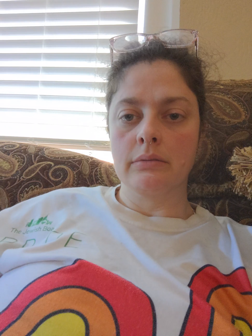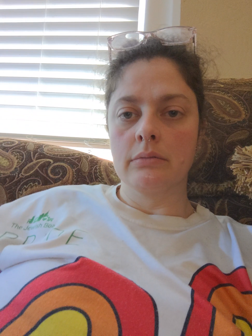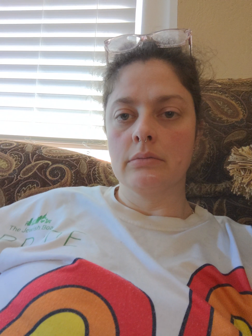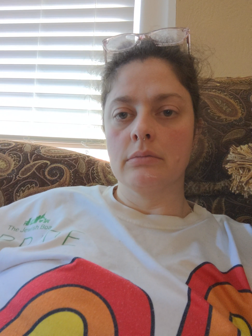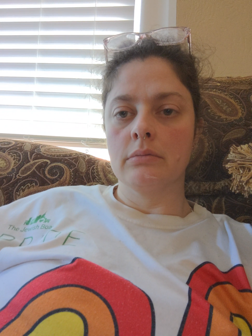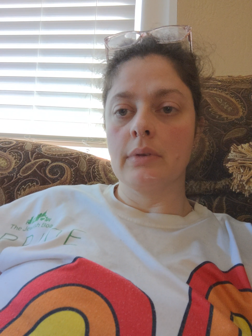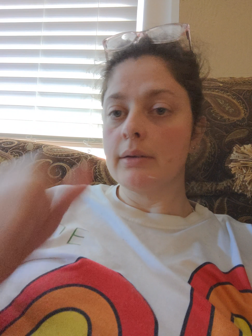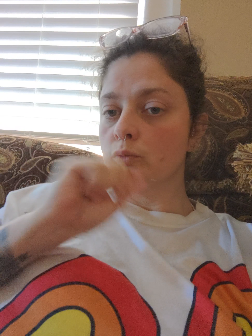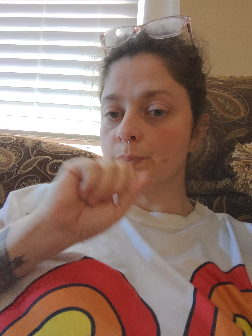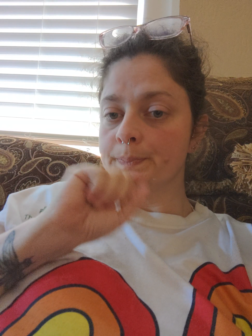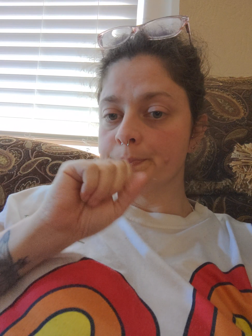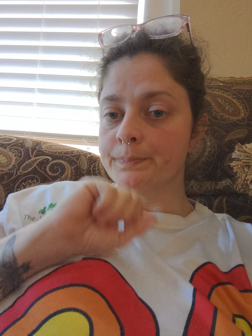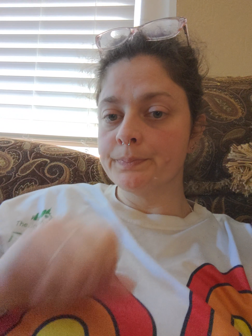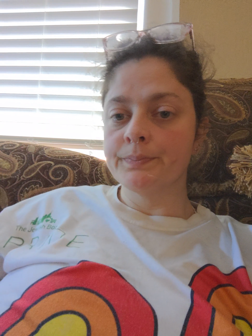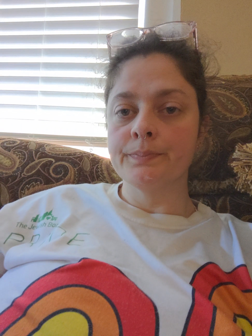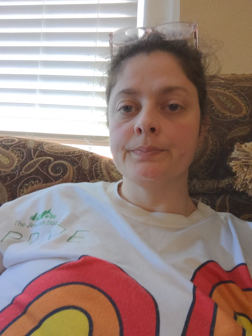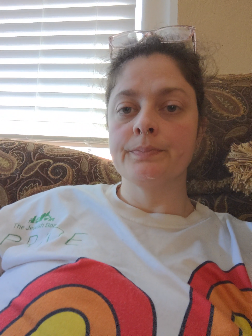ice cream